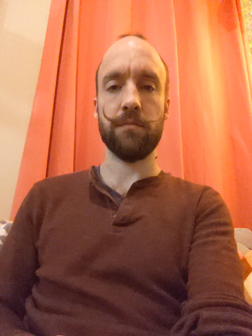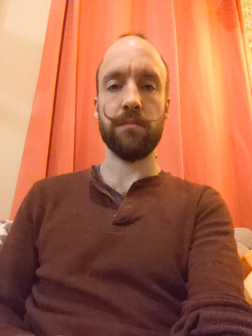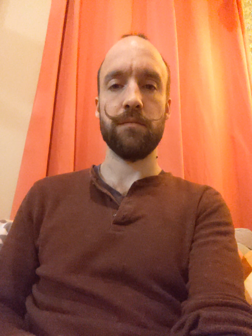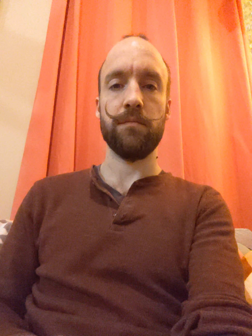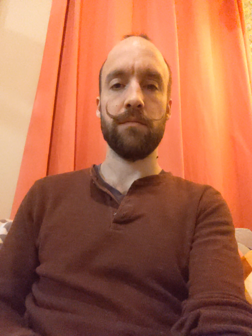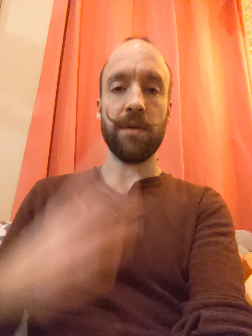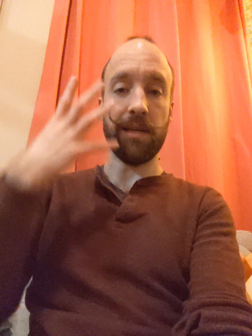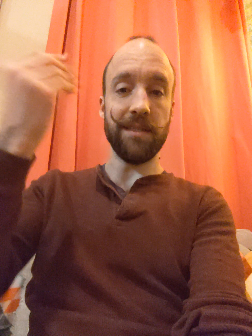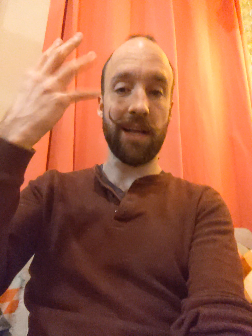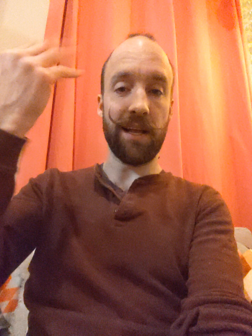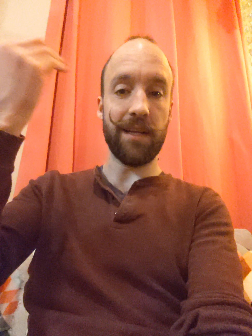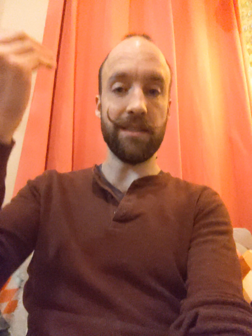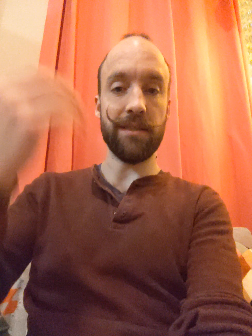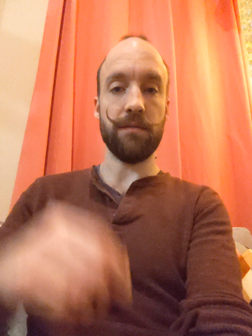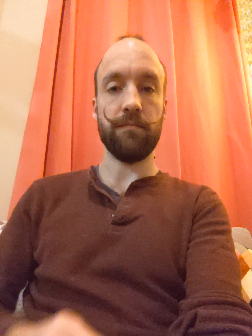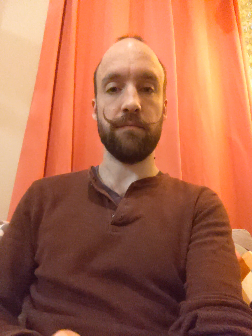outside